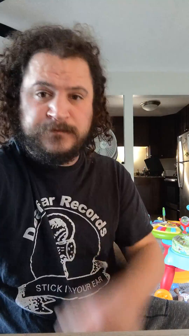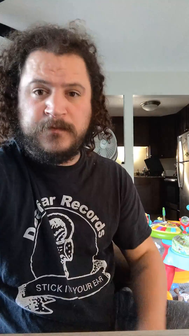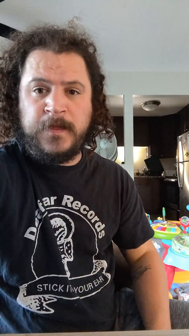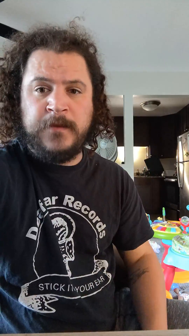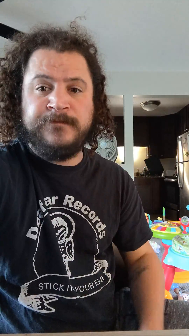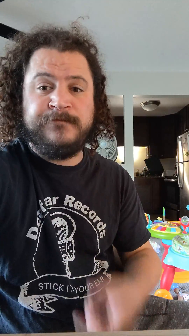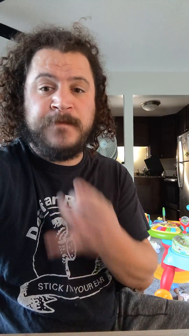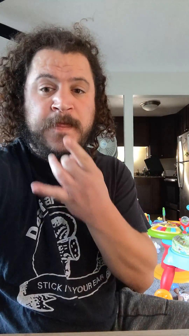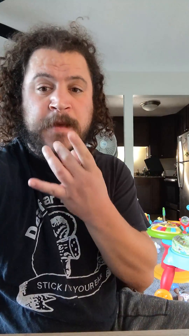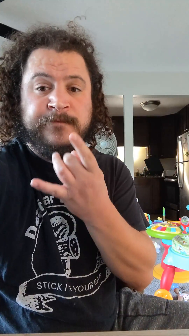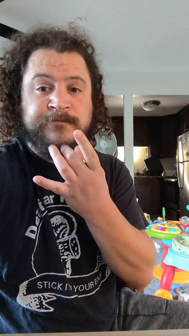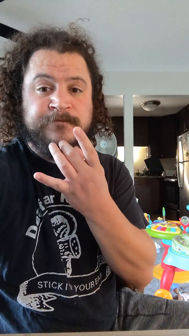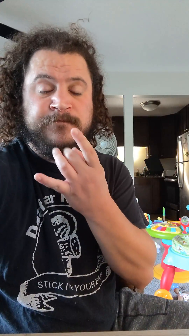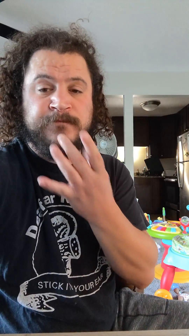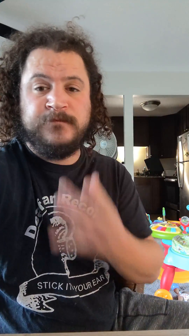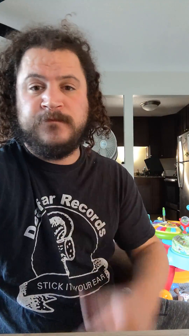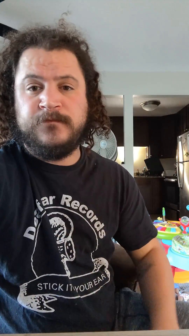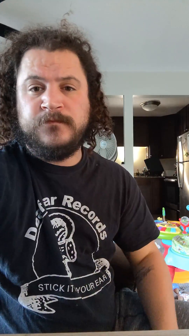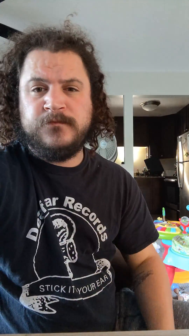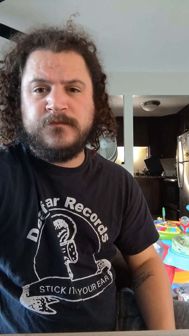light bulb